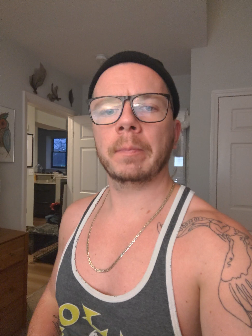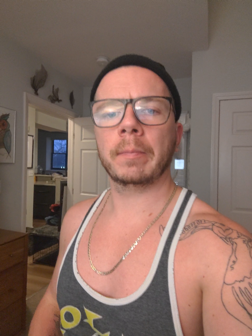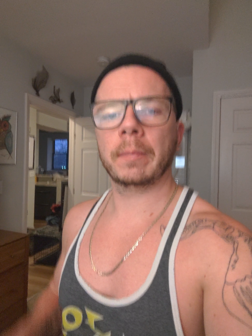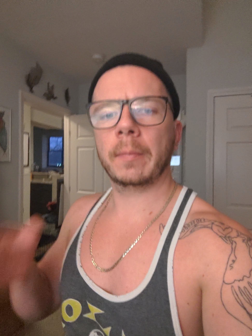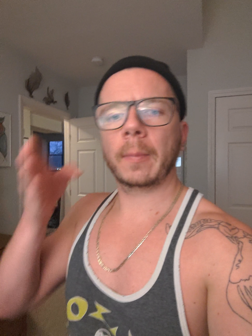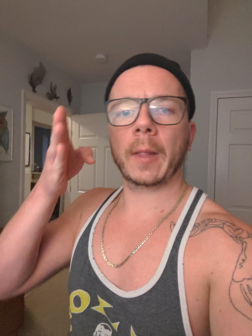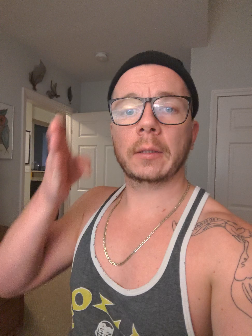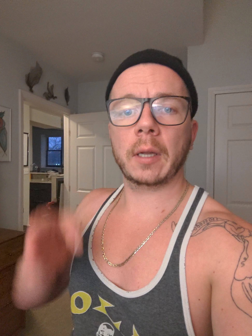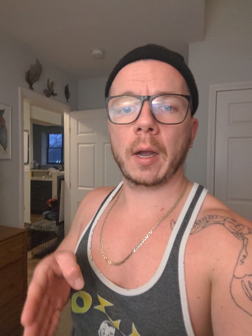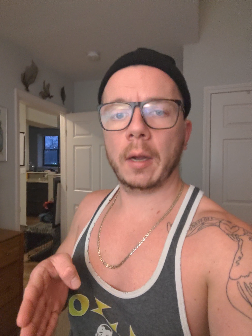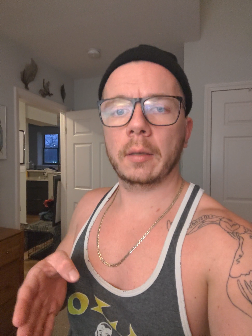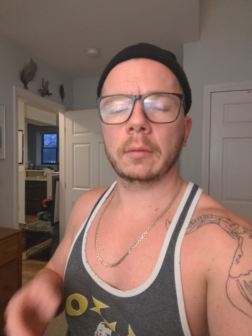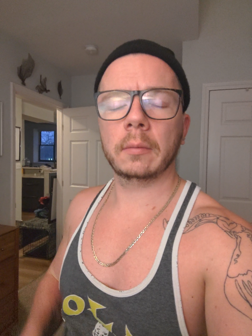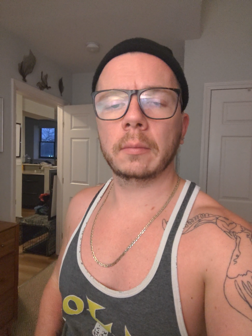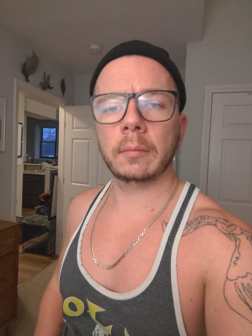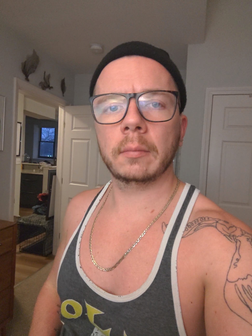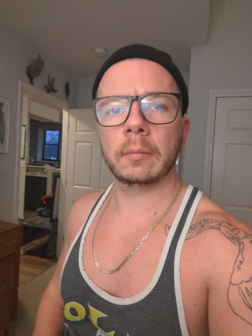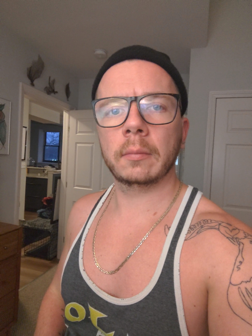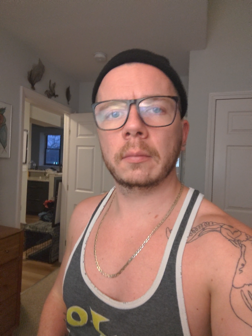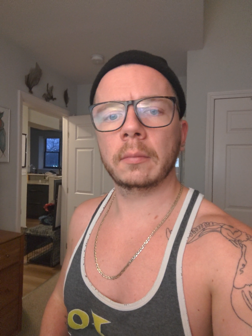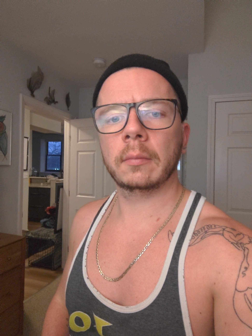beside